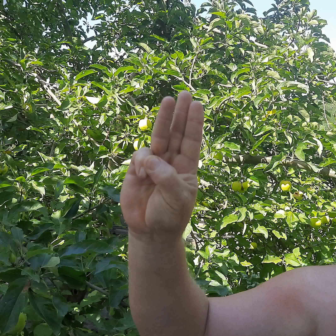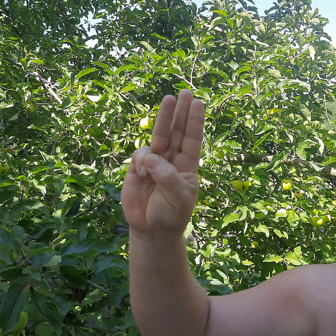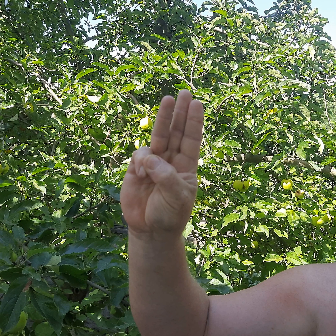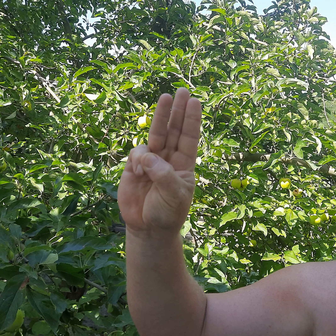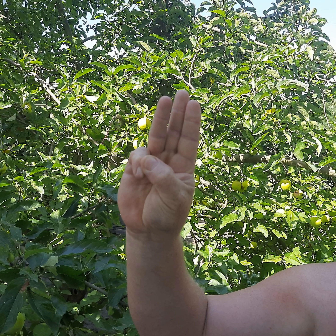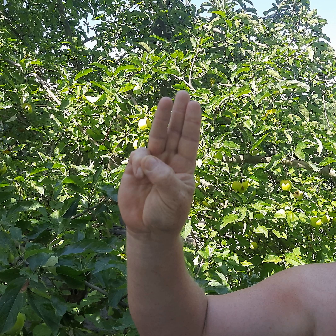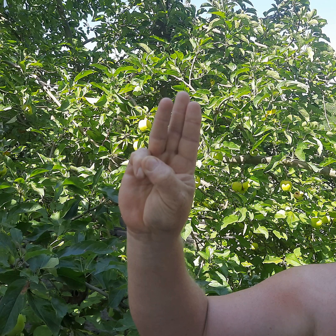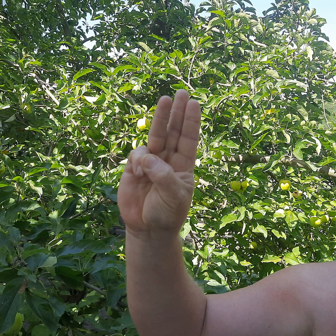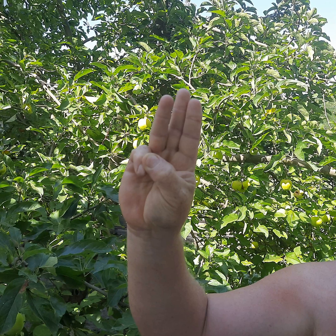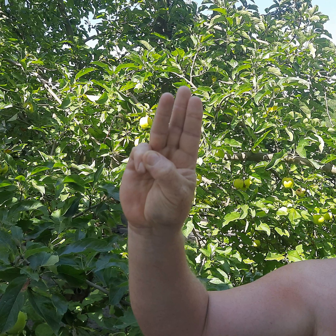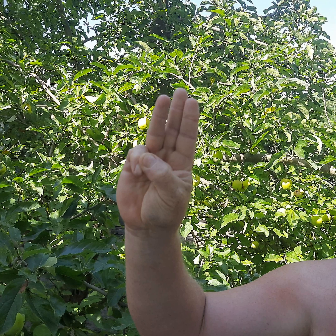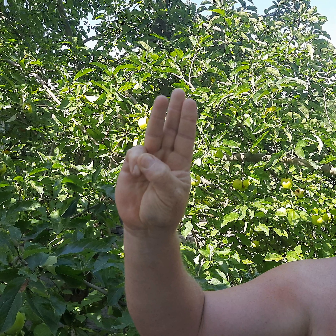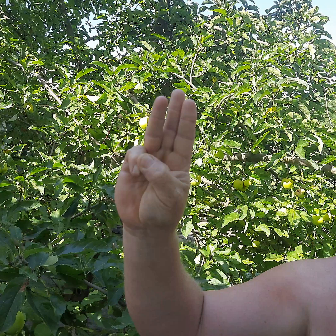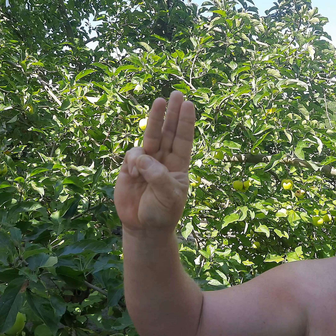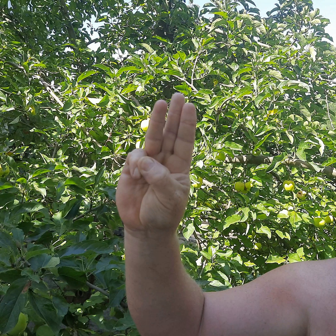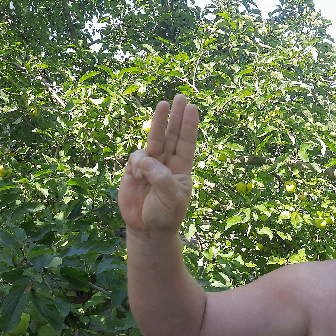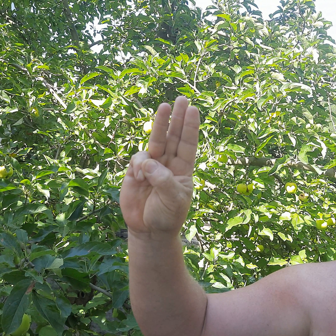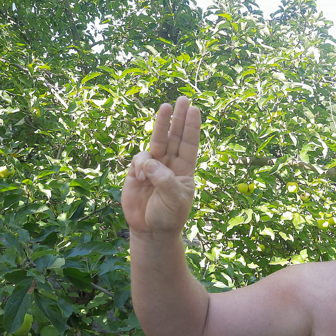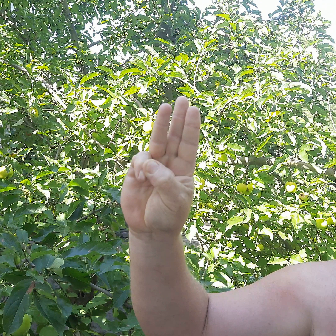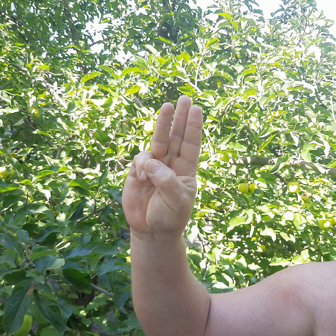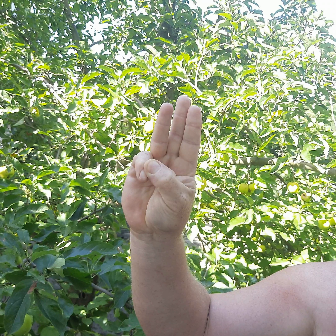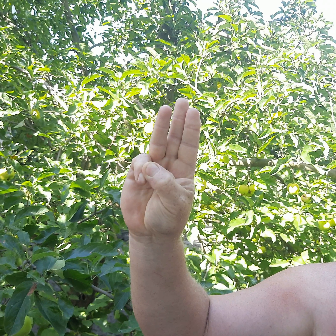Ш